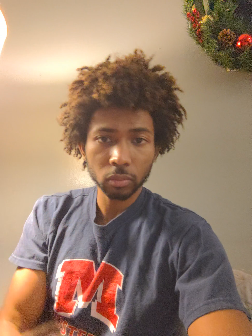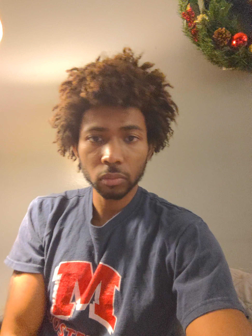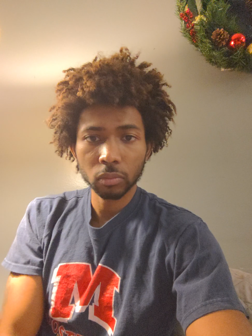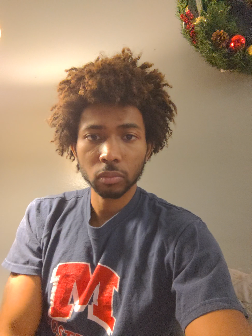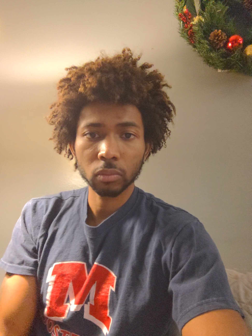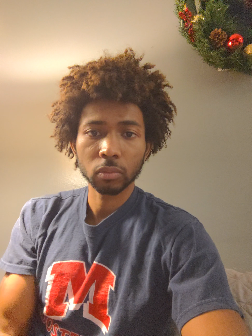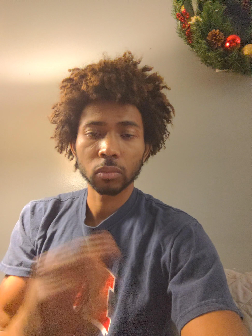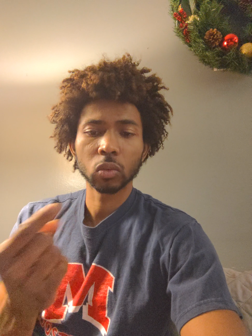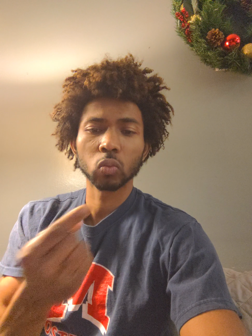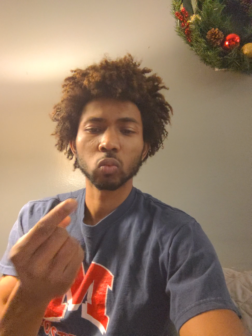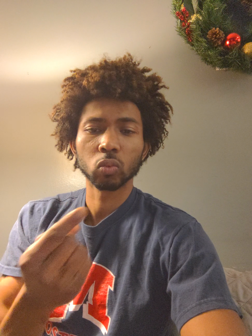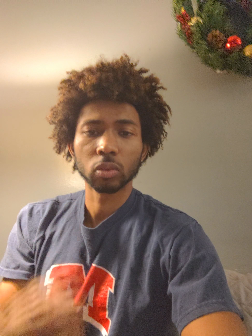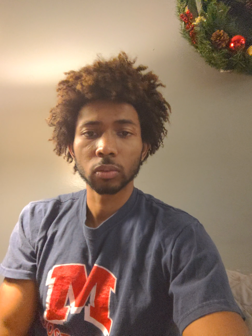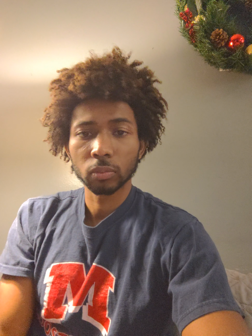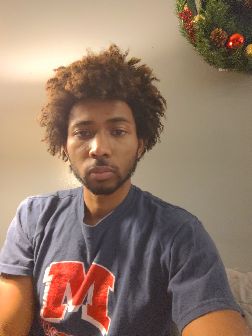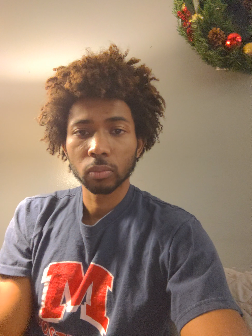owie